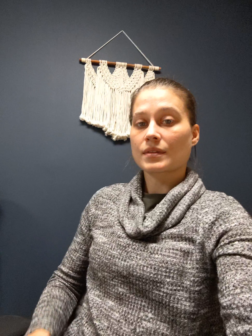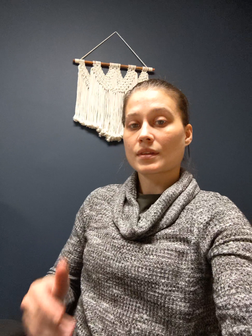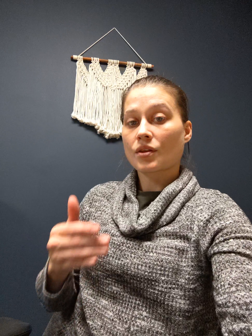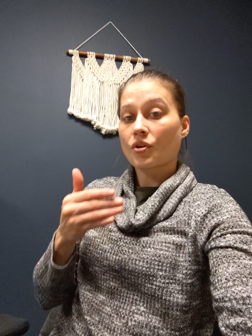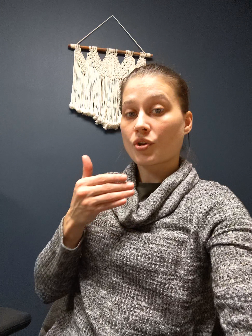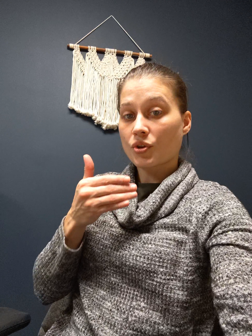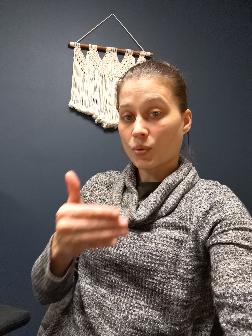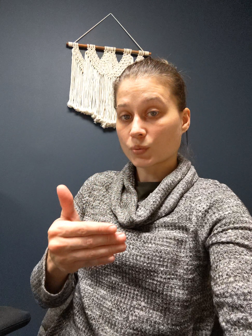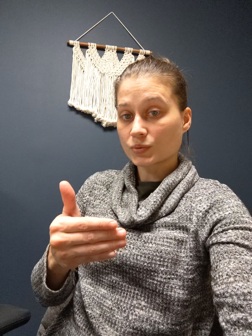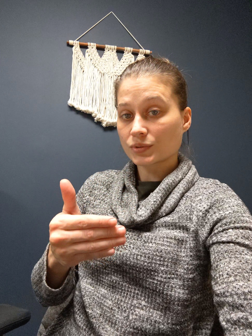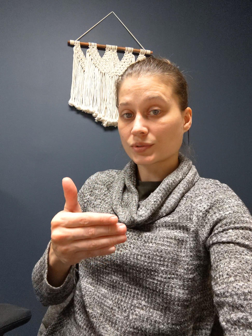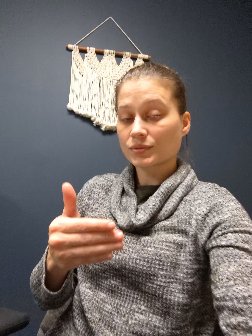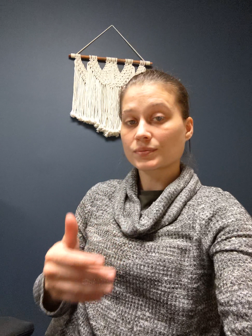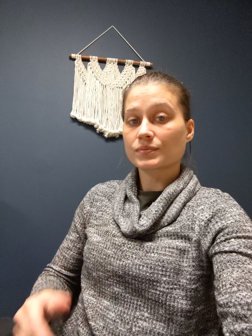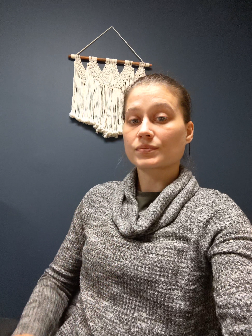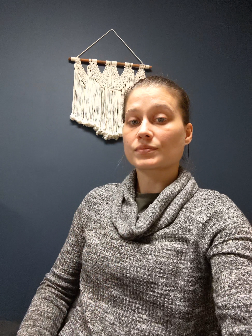close